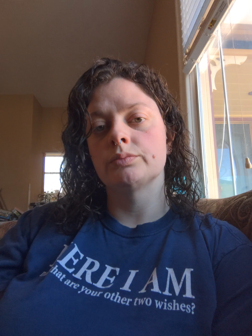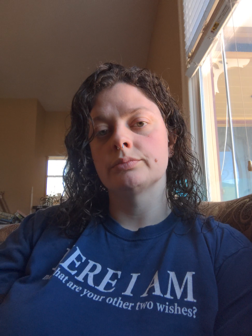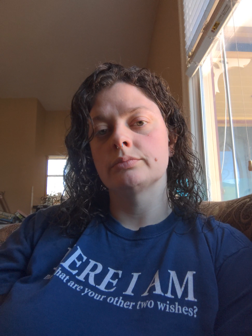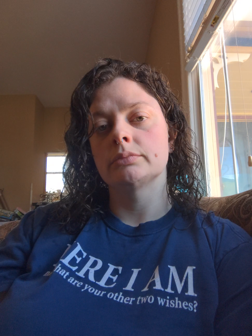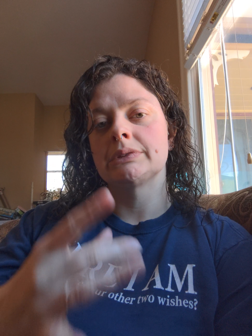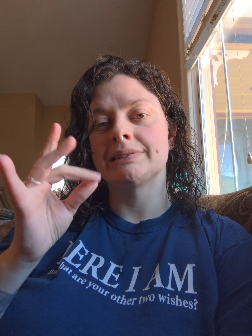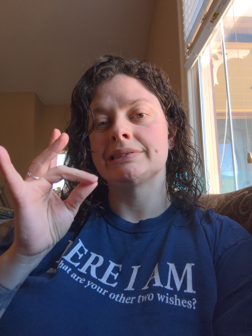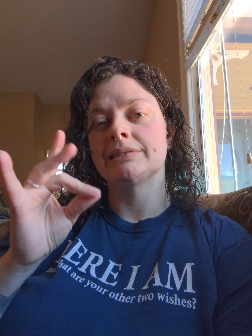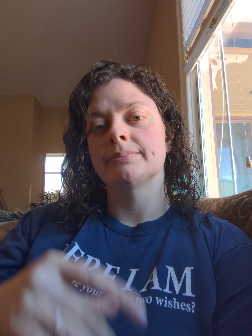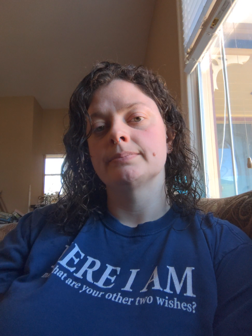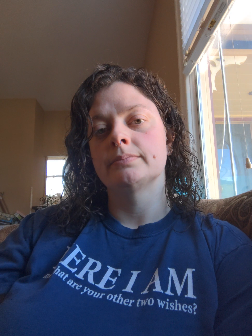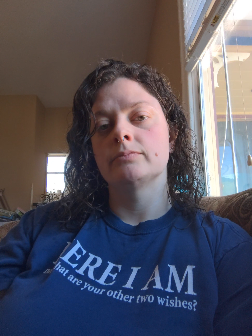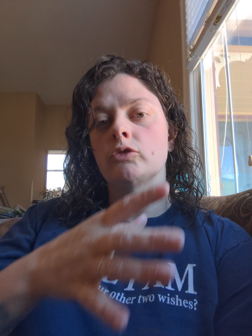sticky